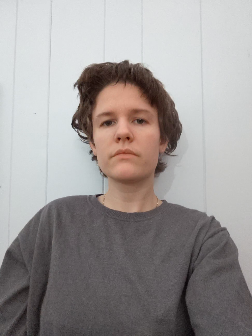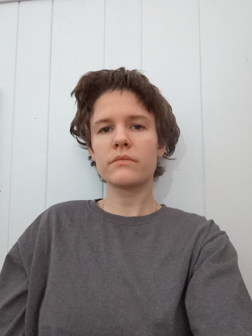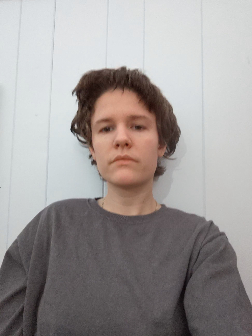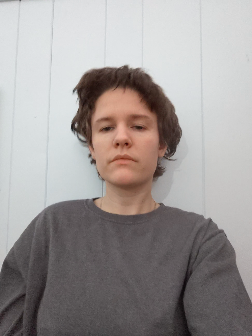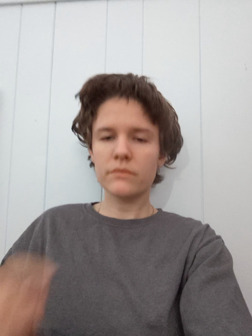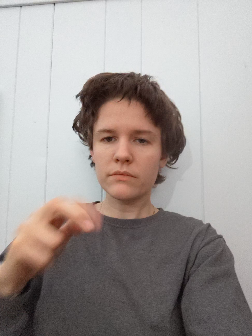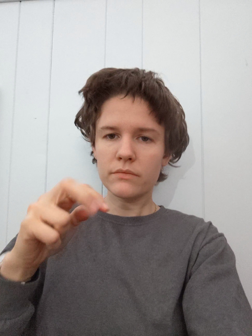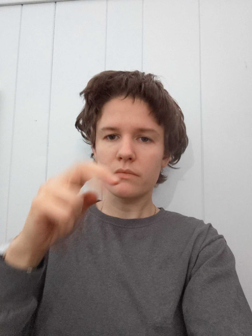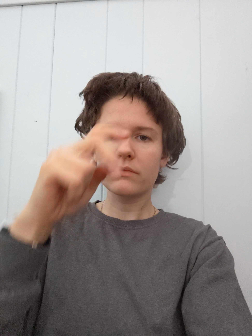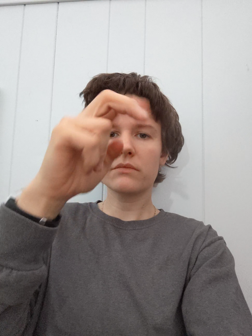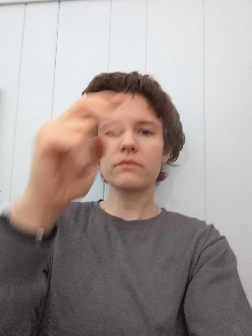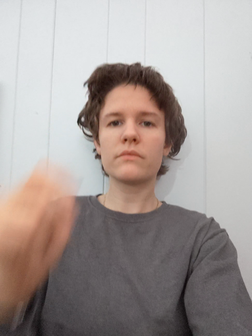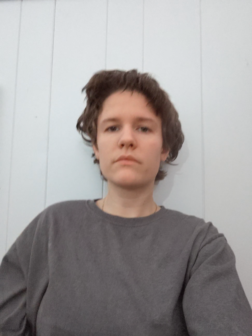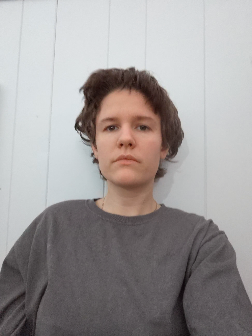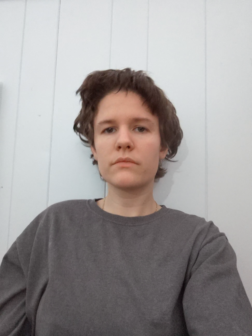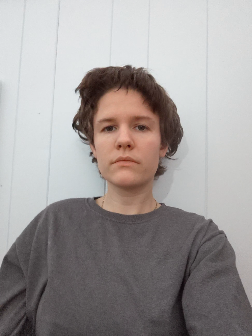stairs